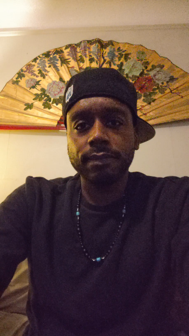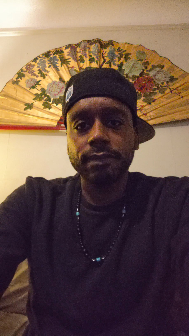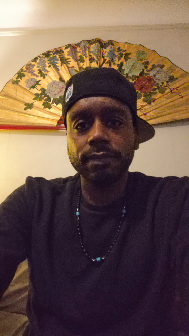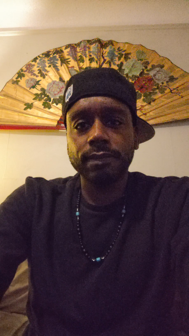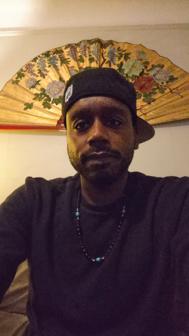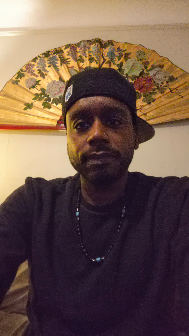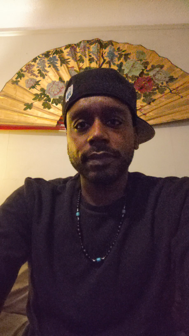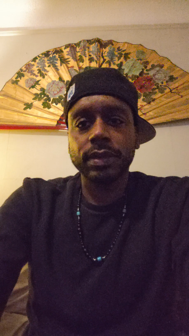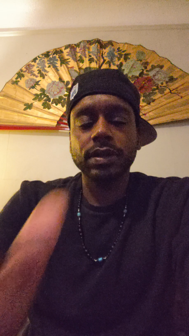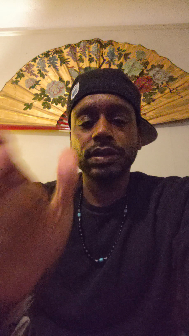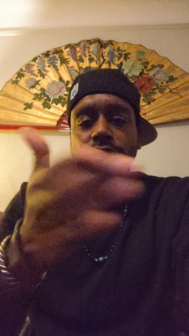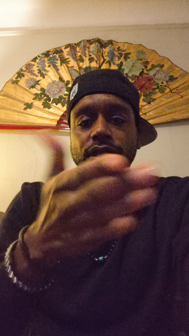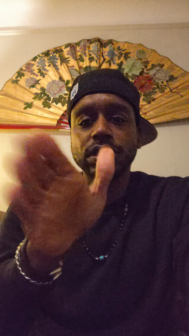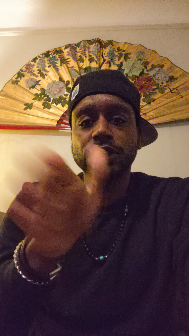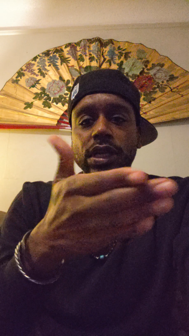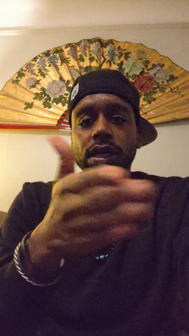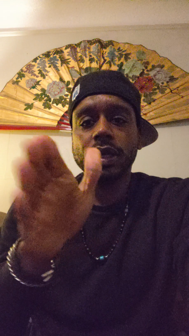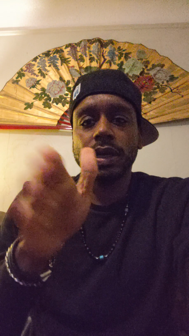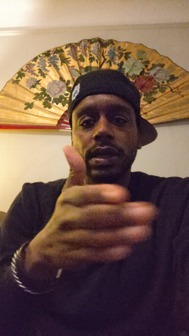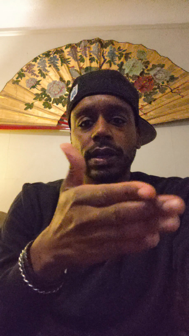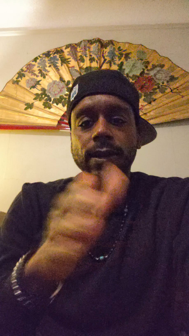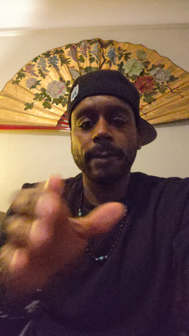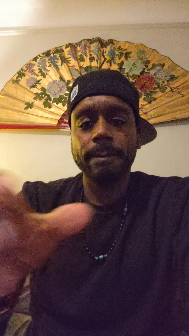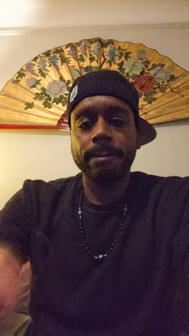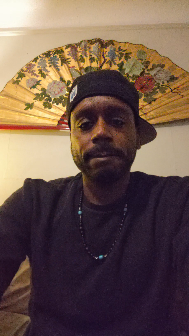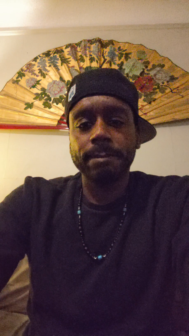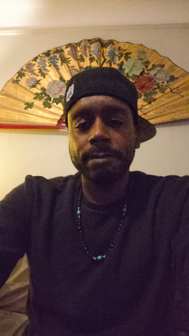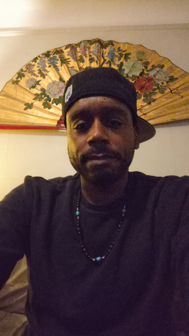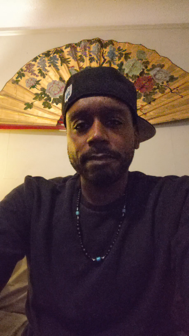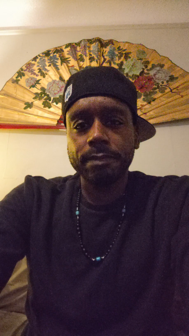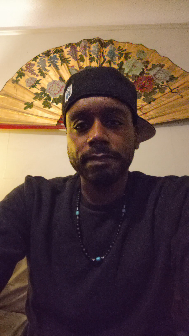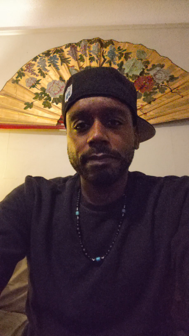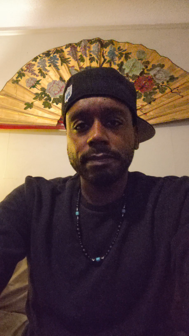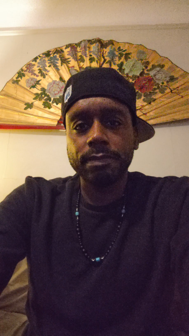share